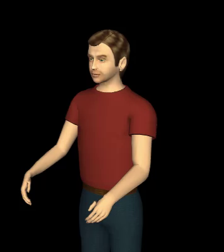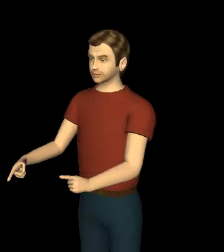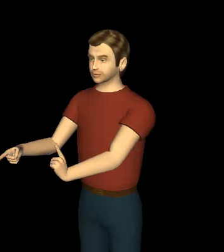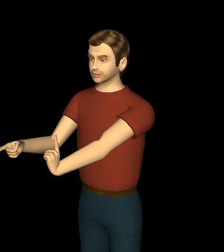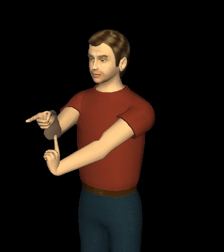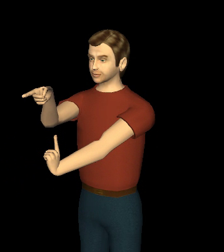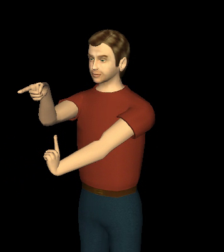مهم